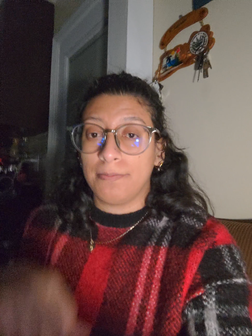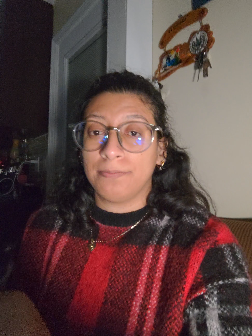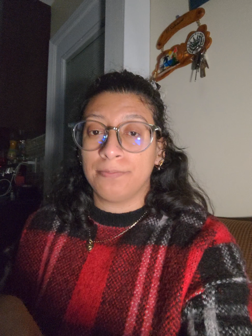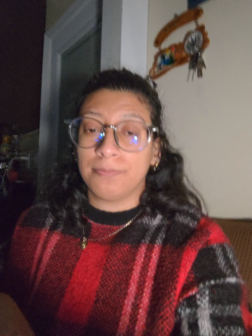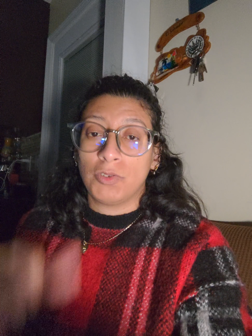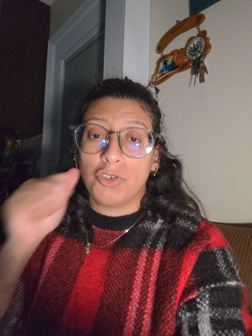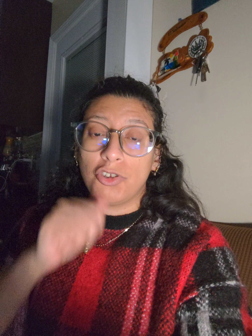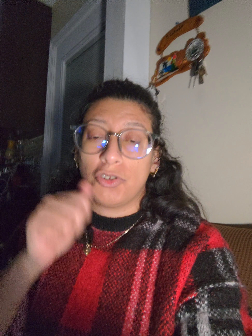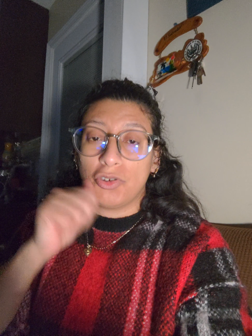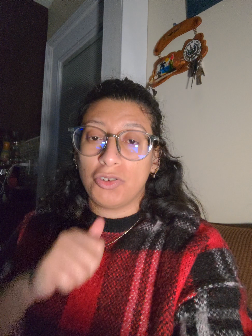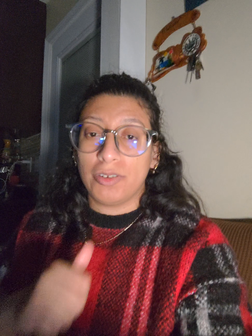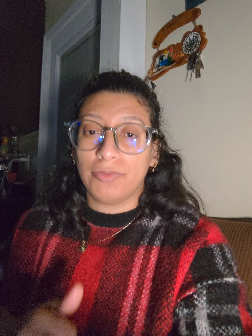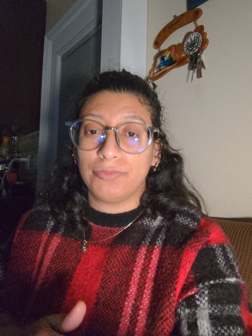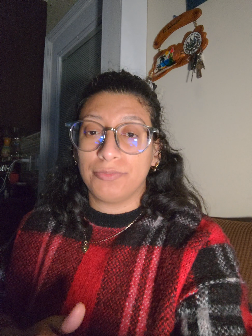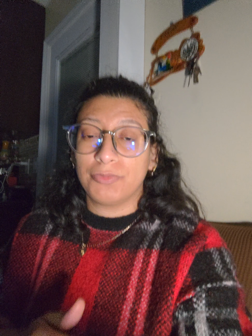girl